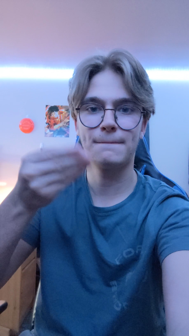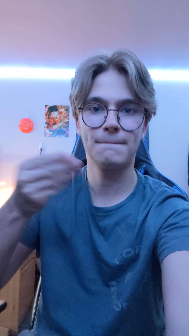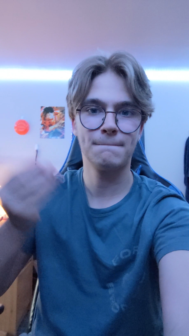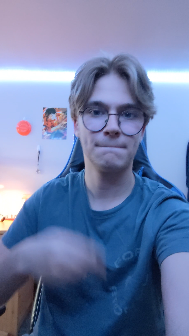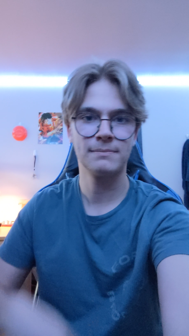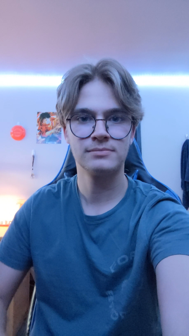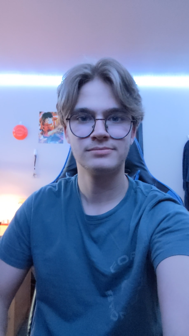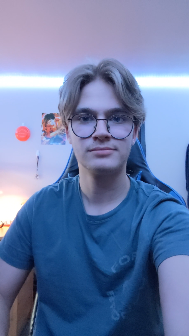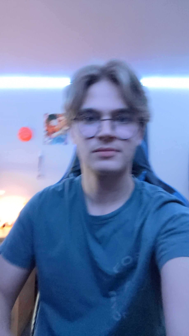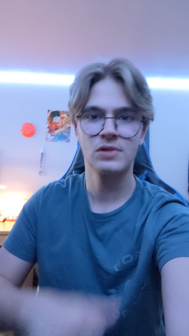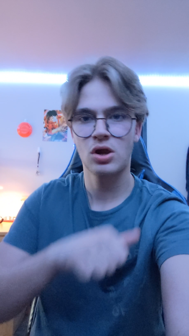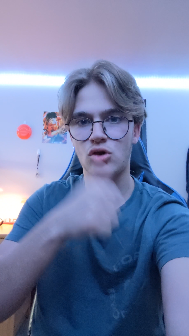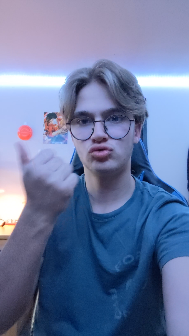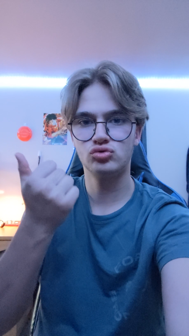other